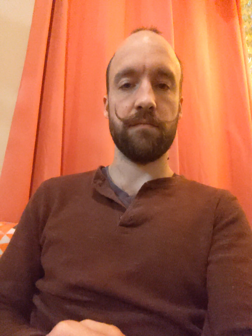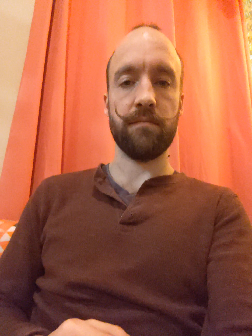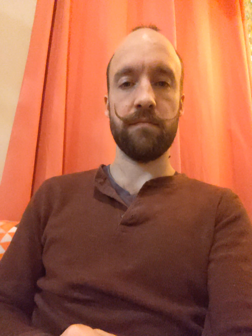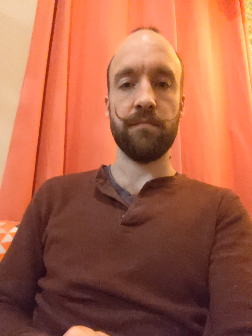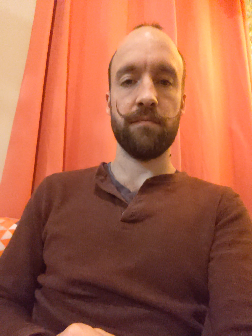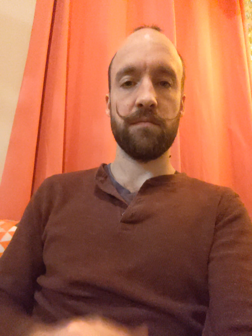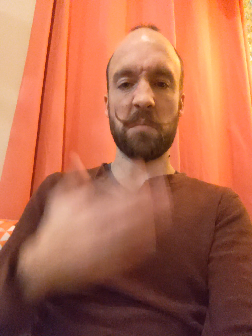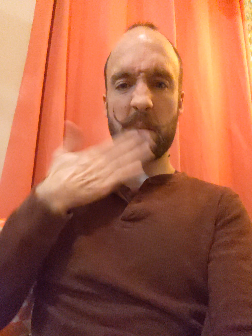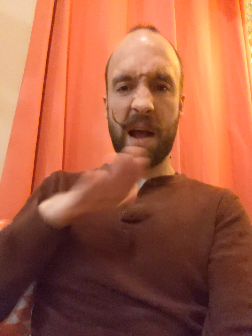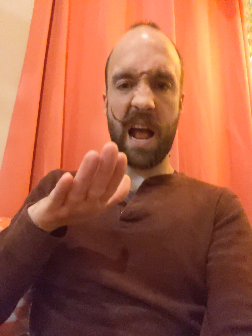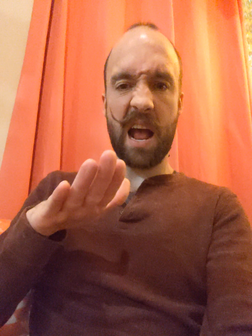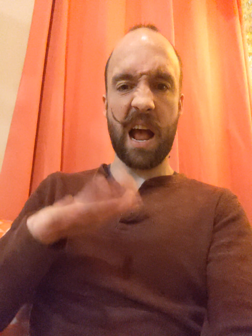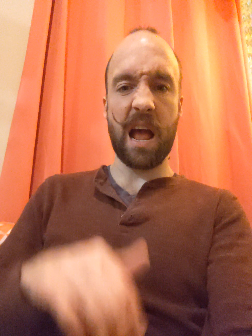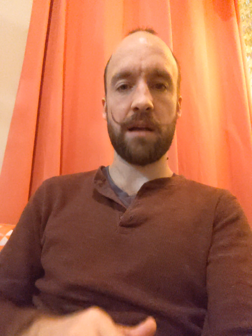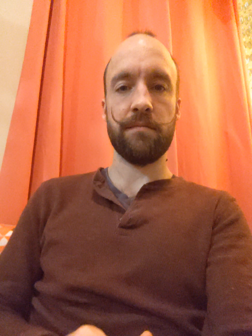bad